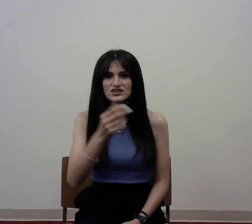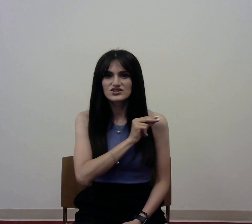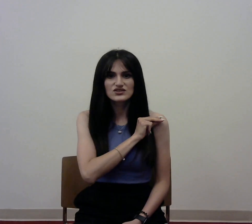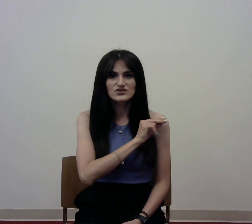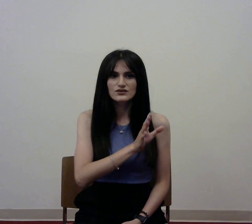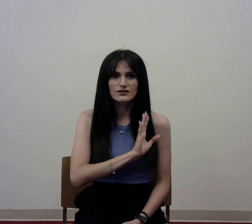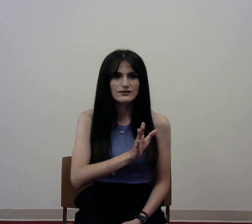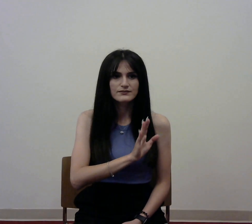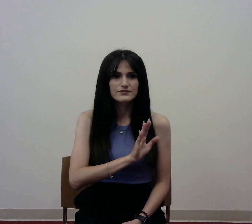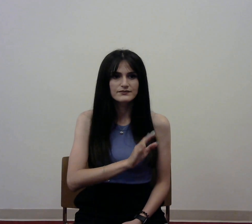işləmir